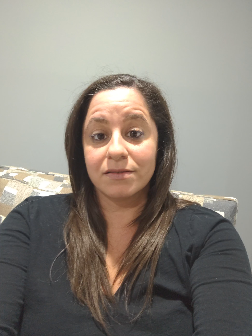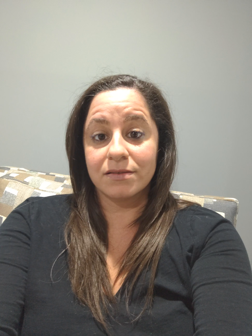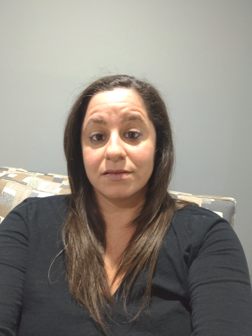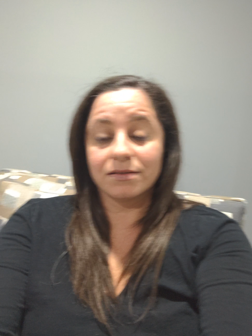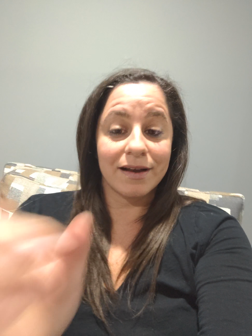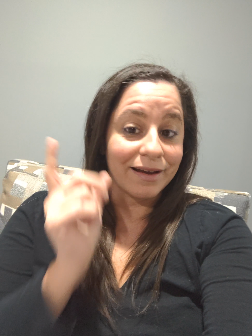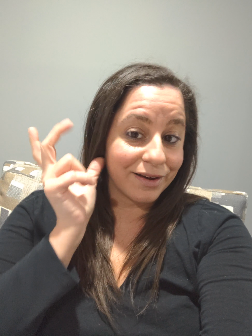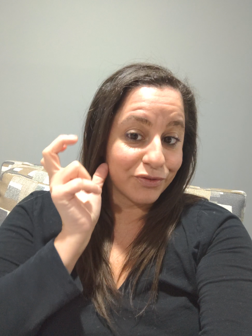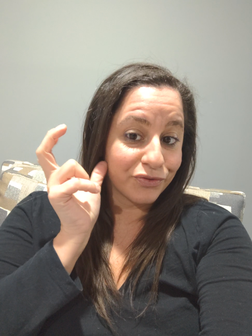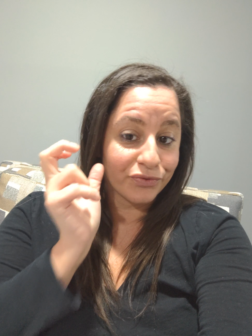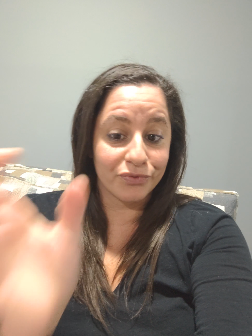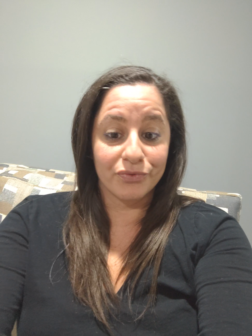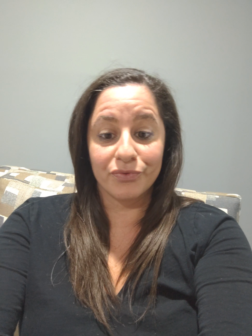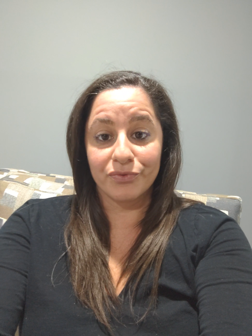hear